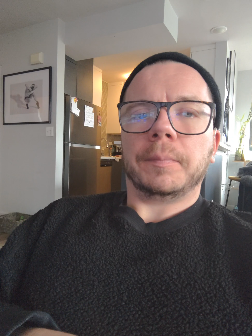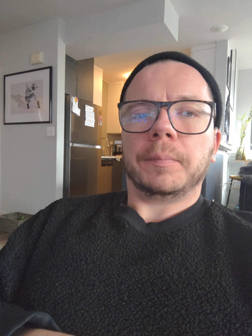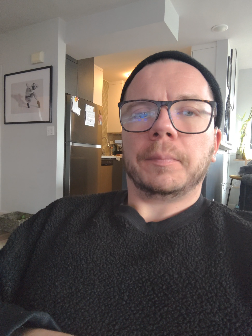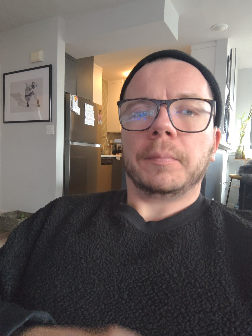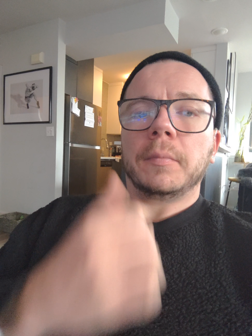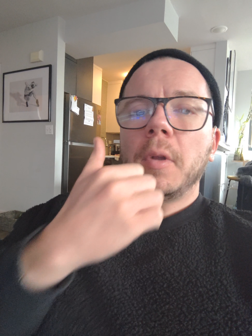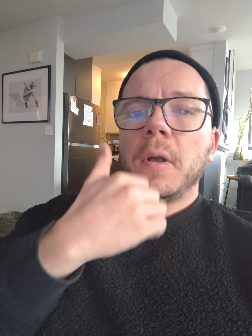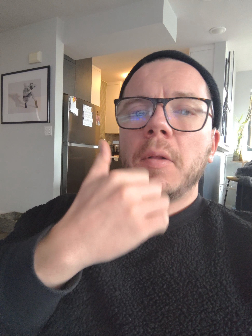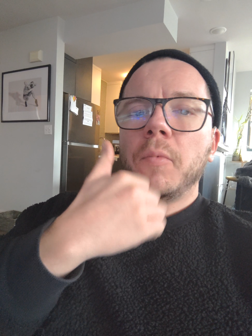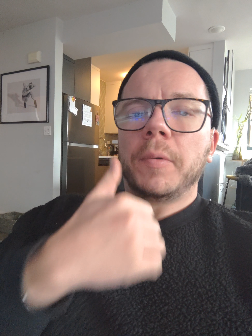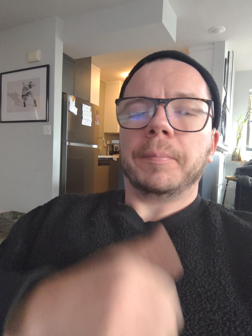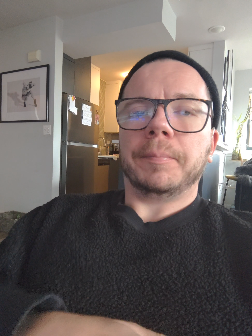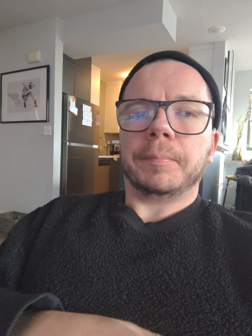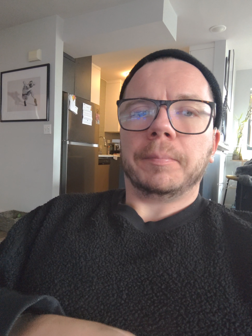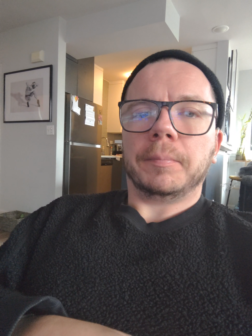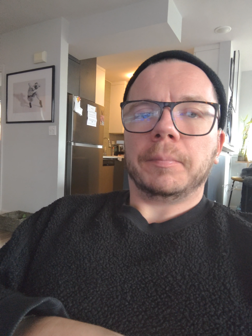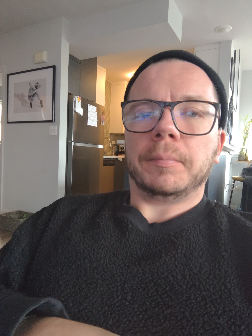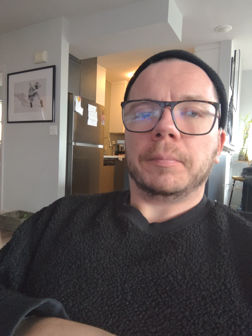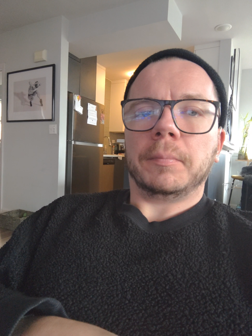underwear